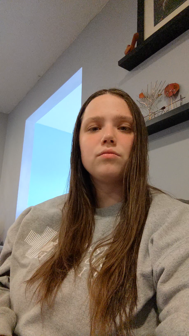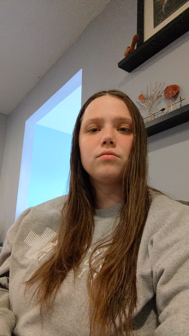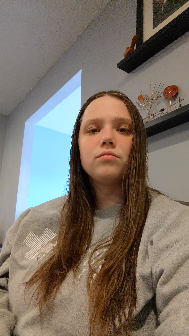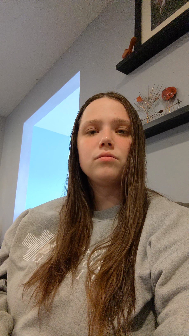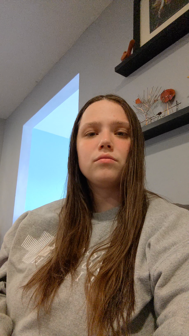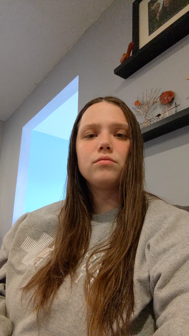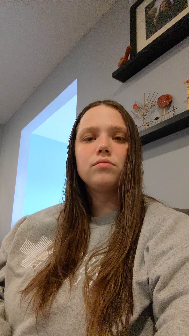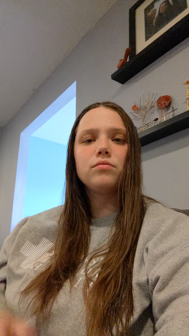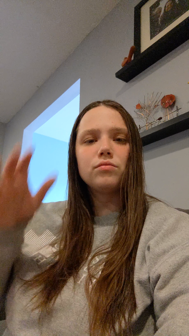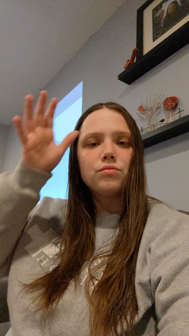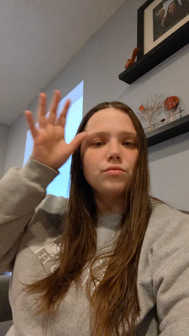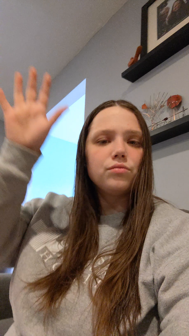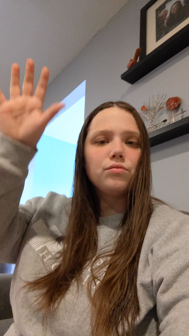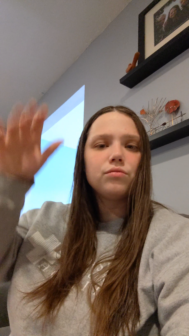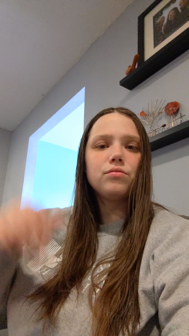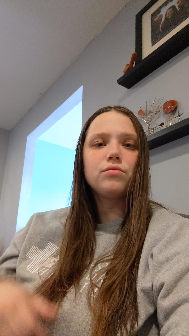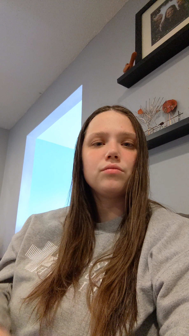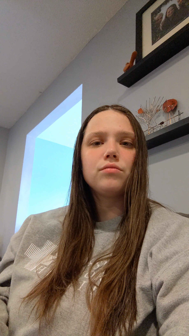deer